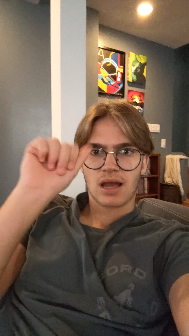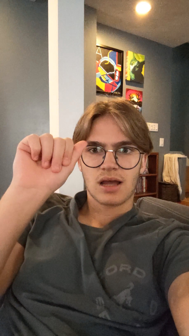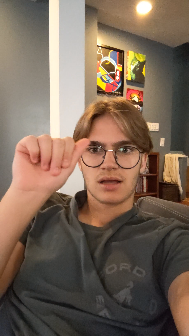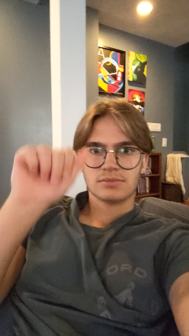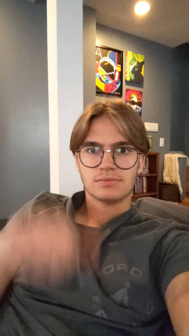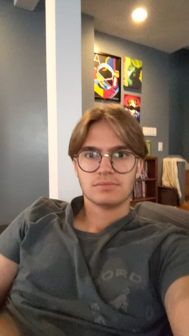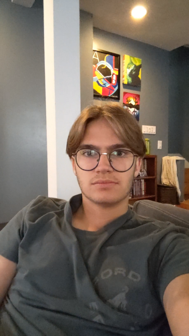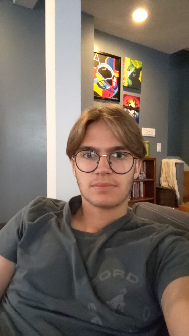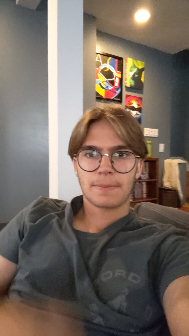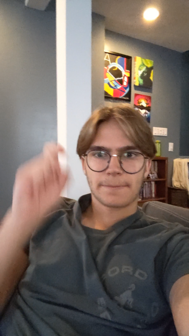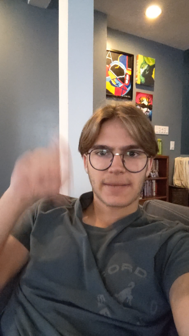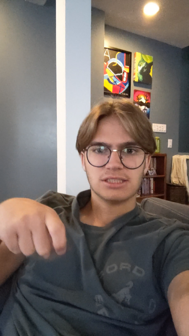must